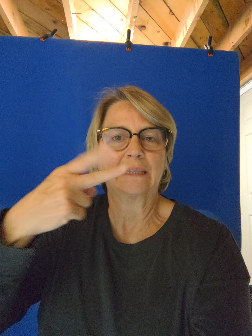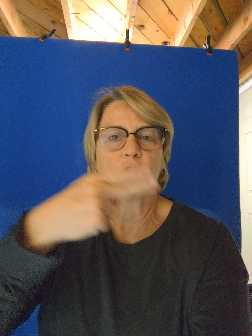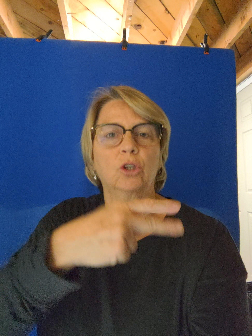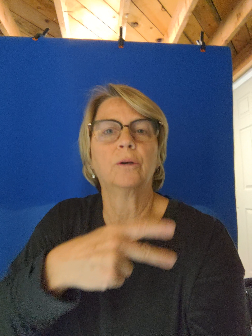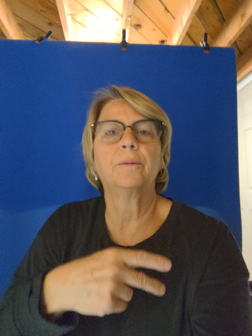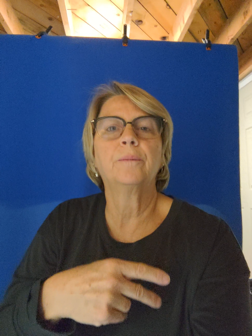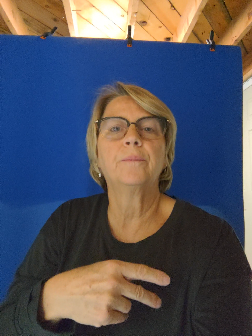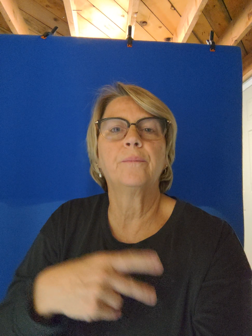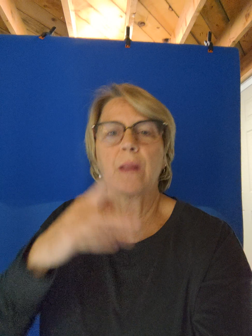scissors